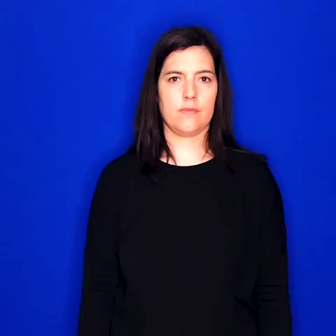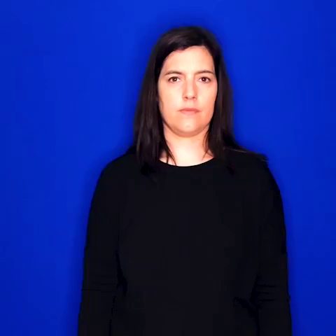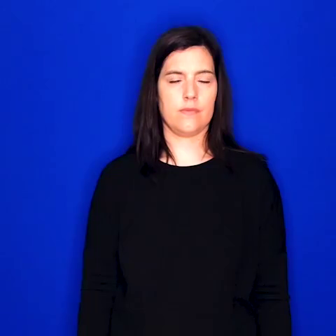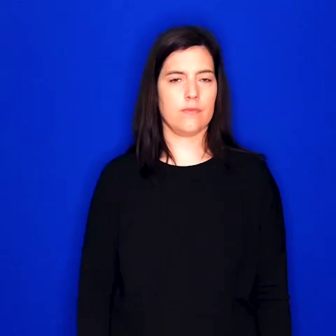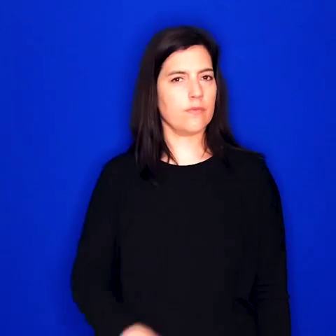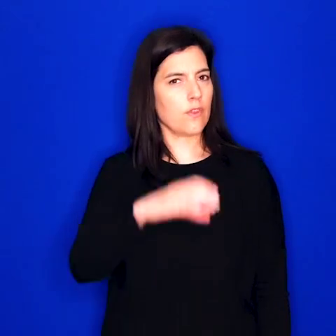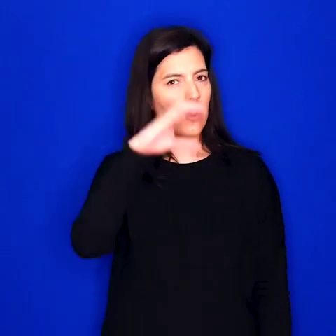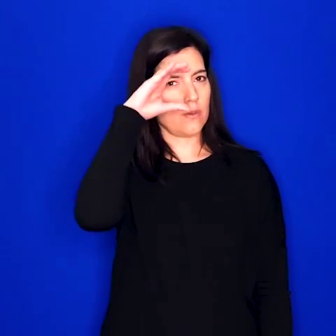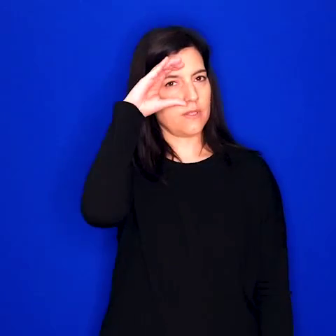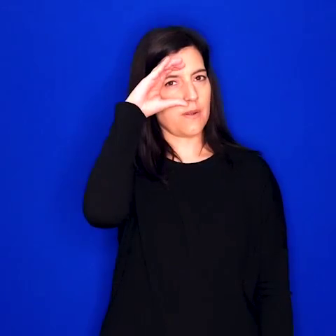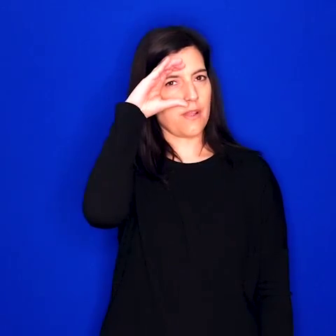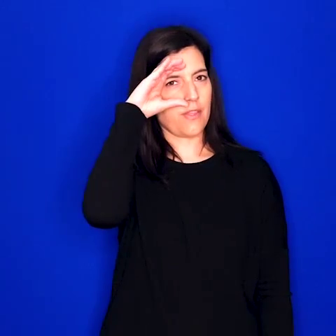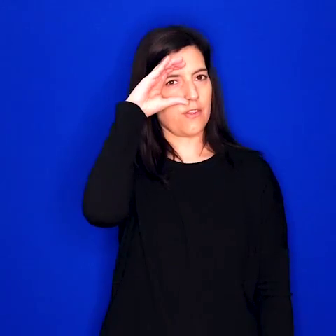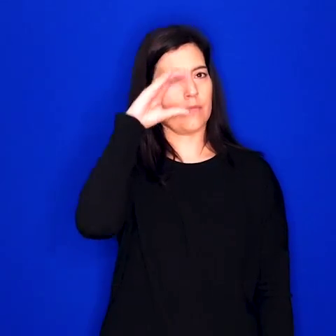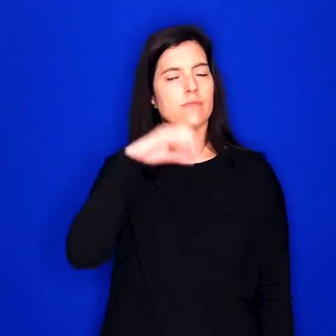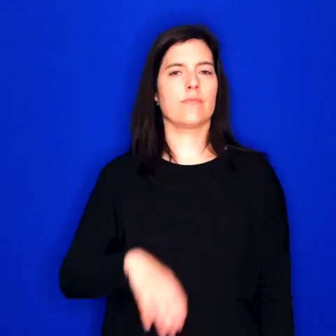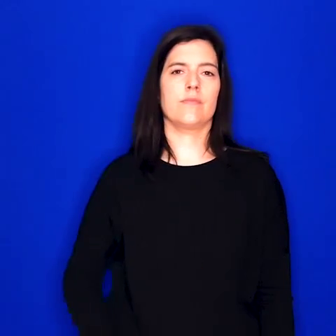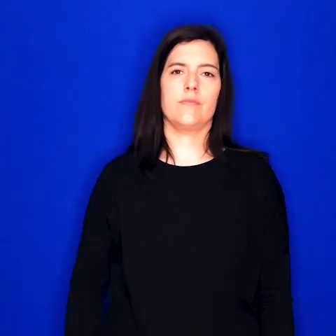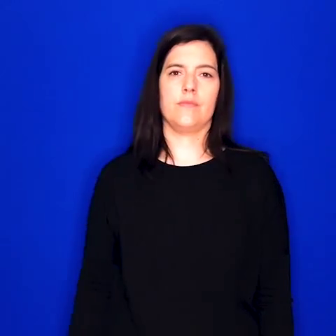escuchar